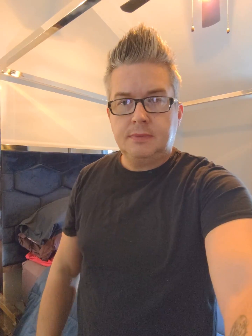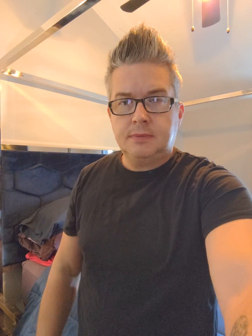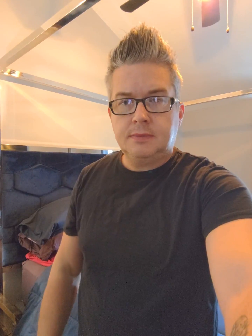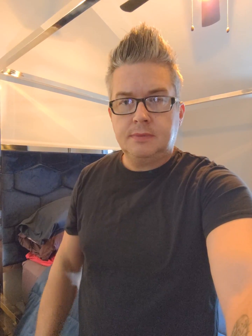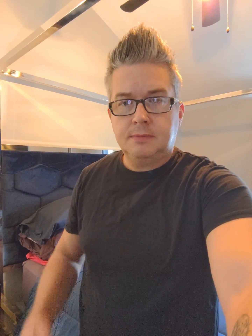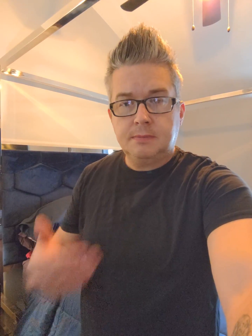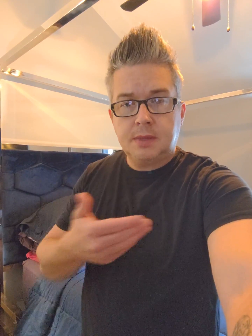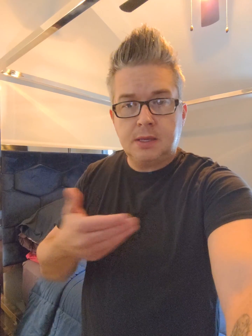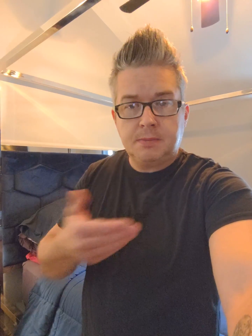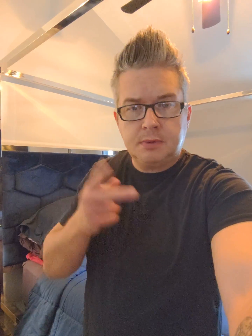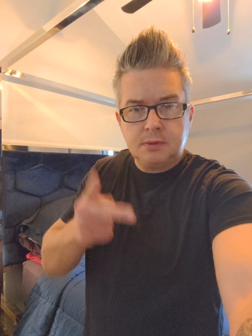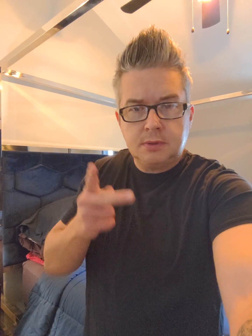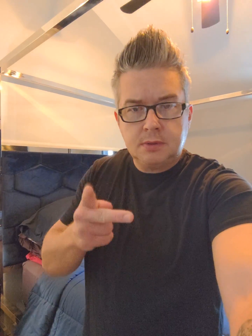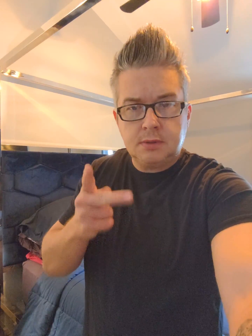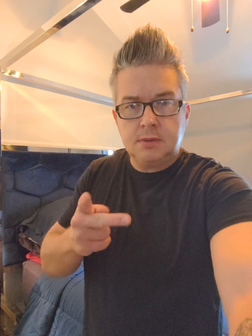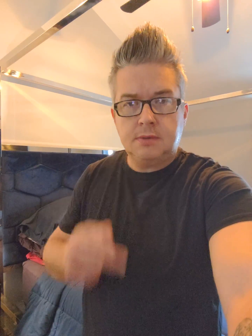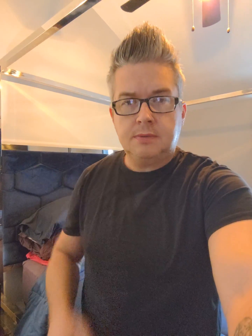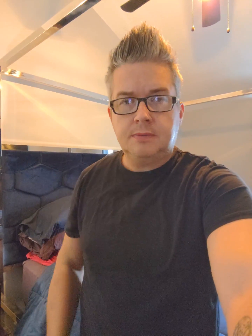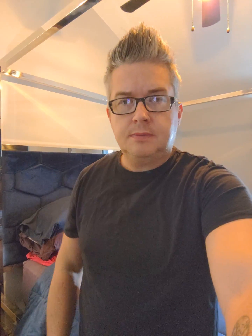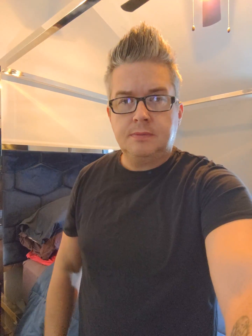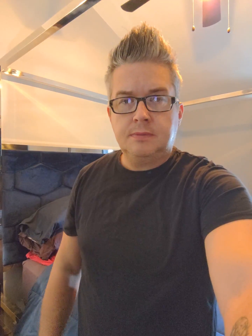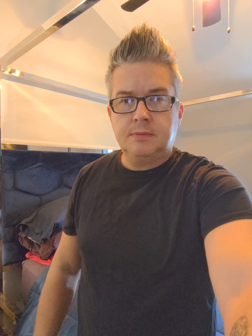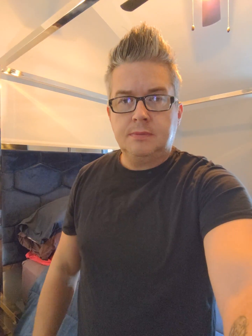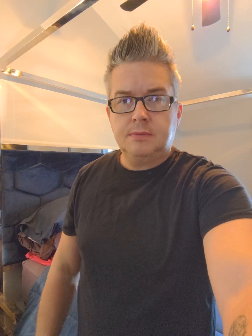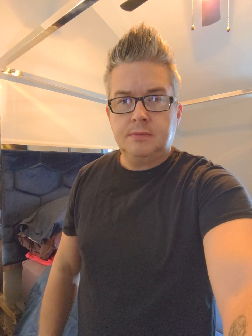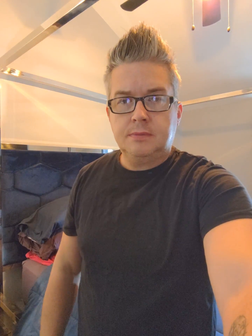babysitter